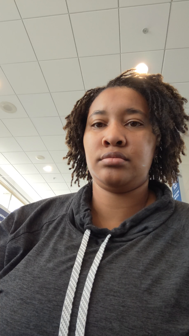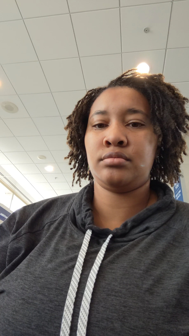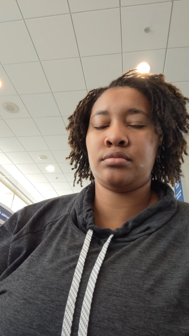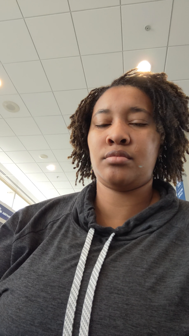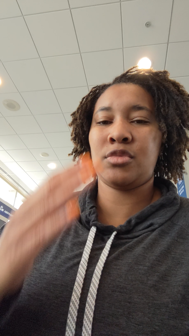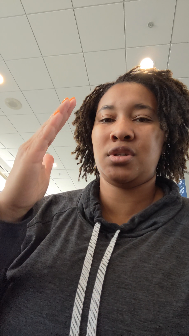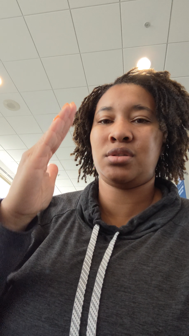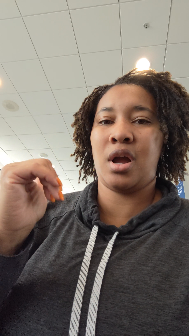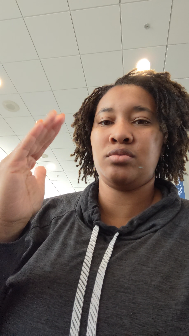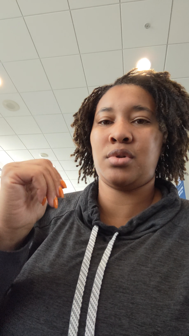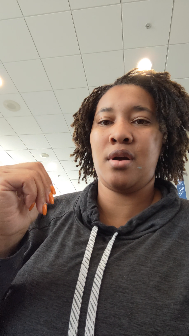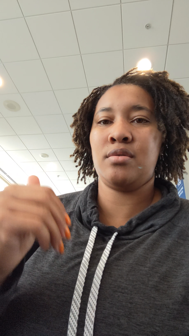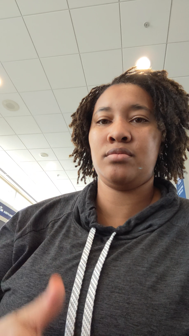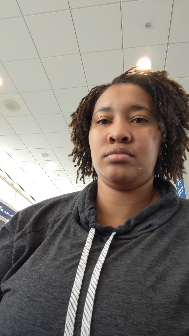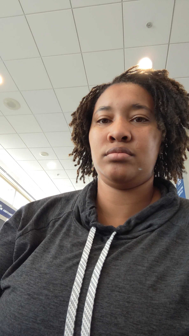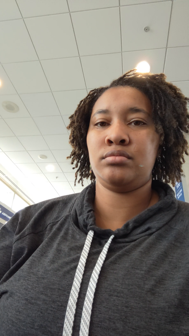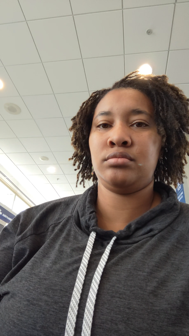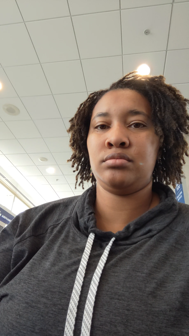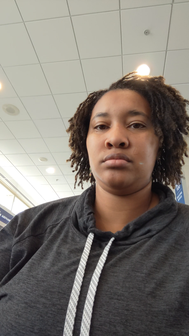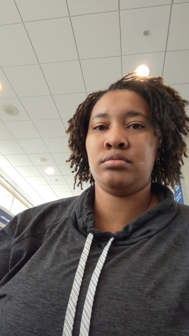downtown